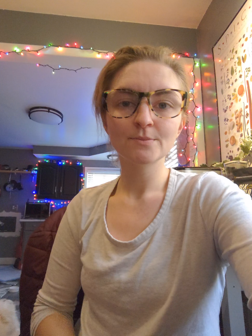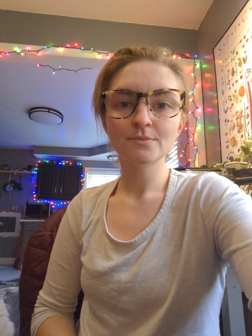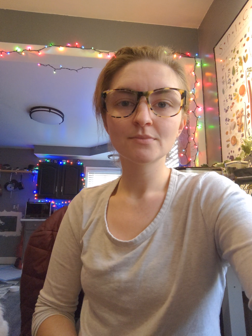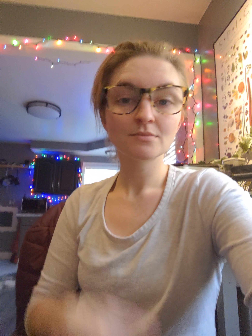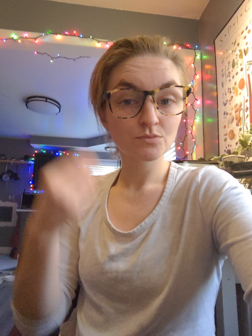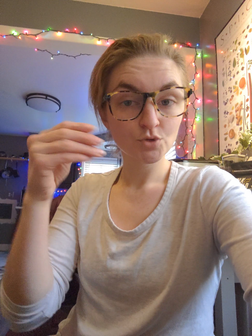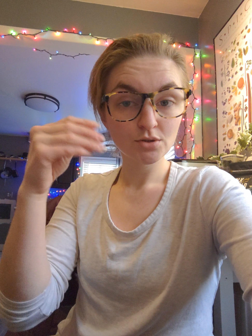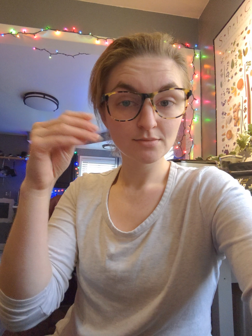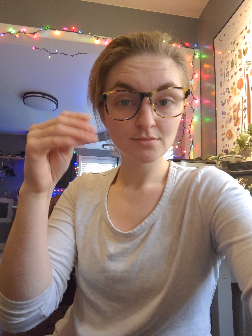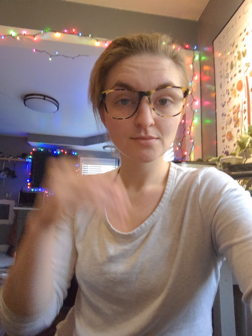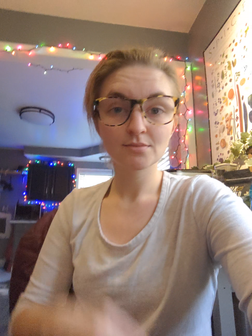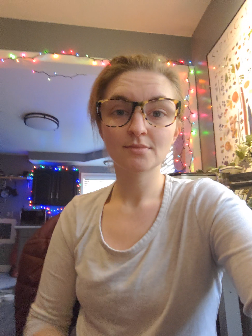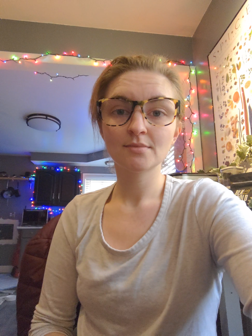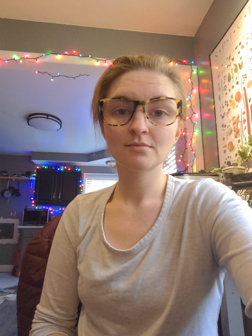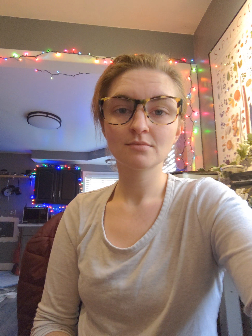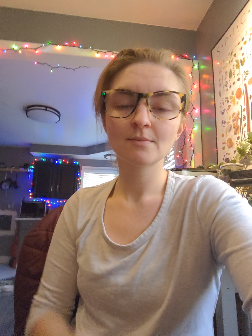store